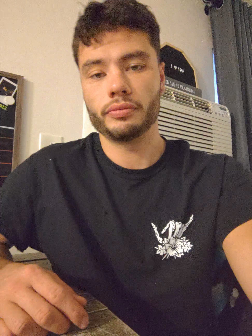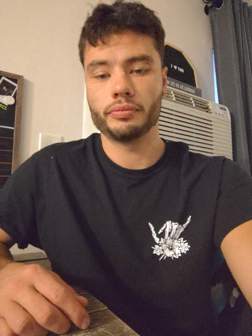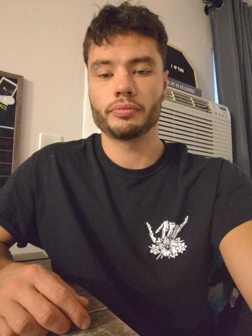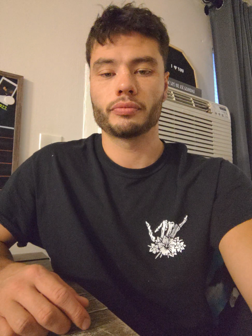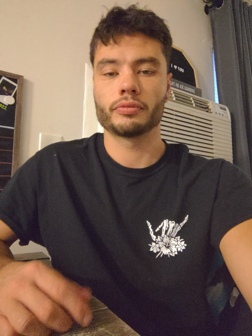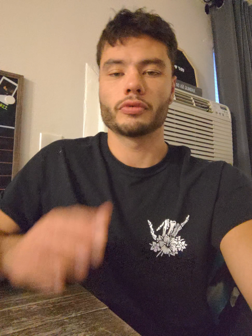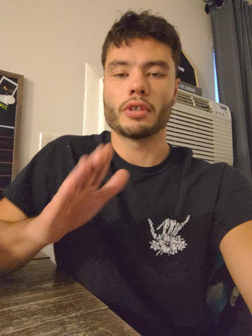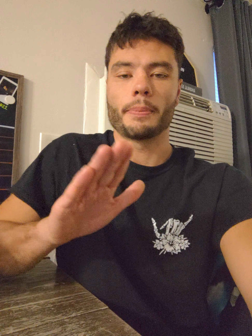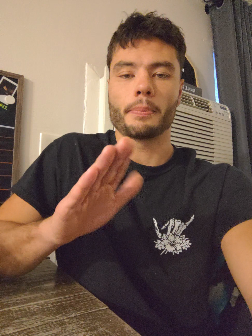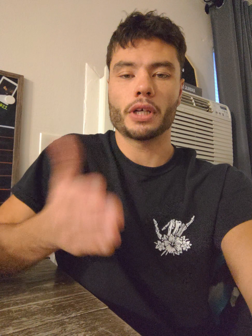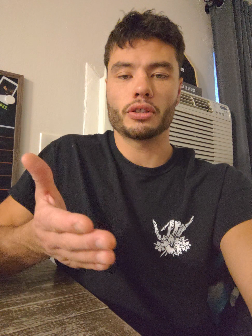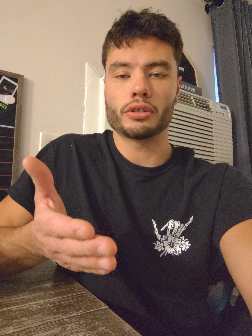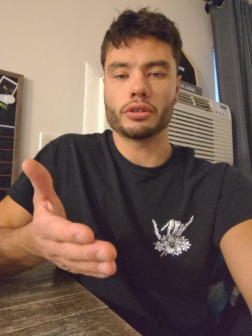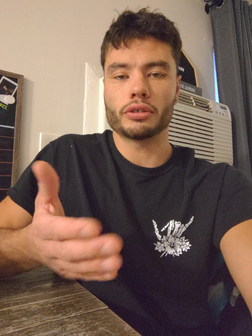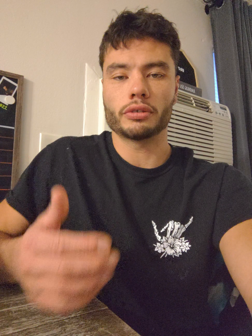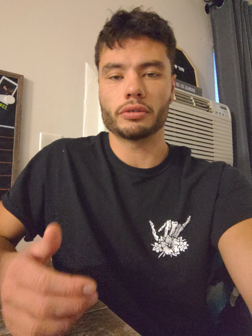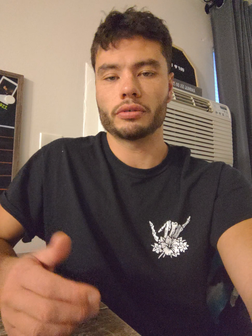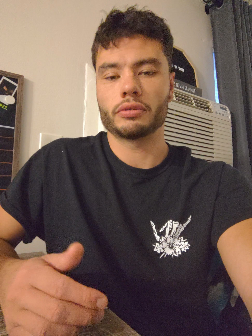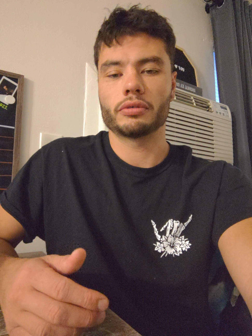book